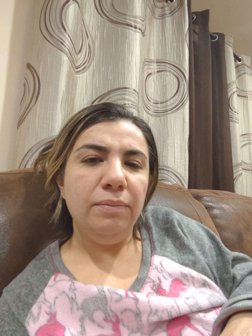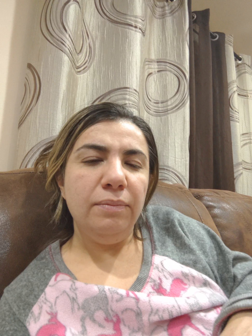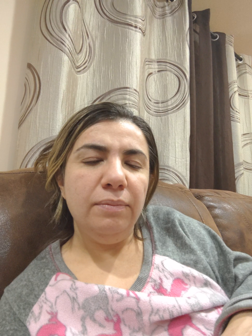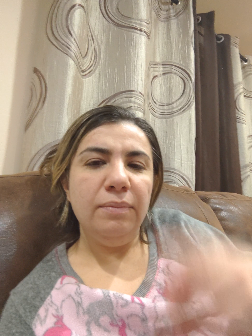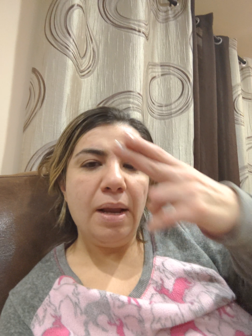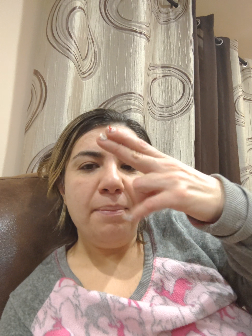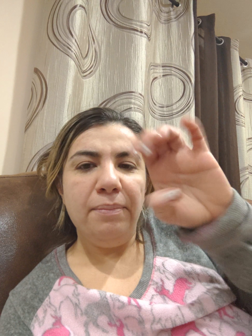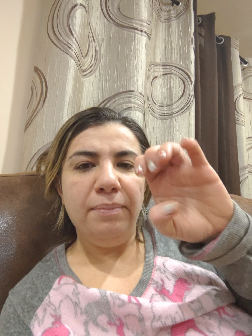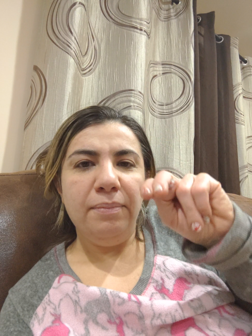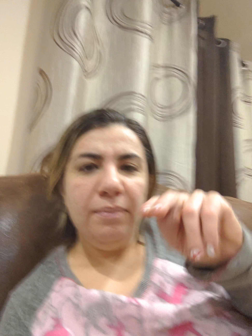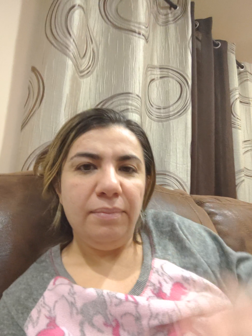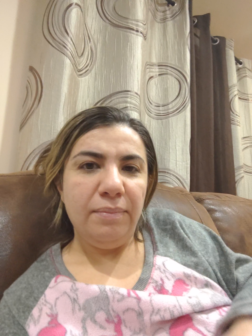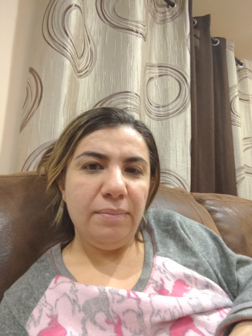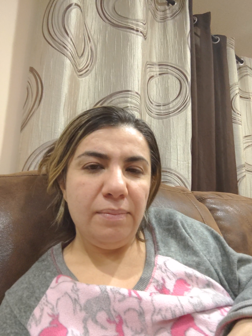hen